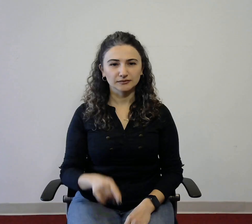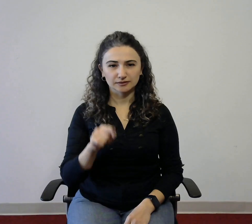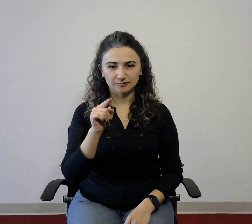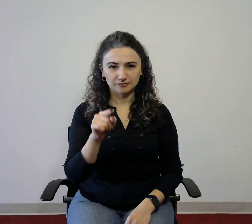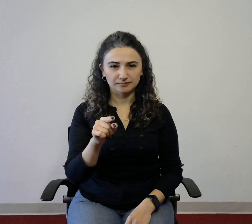sən